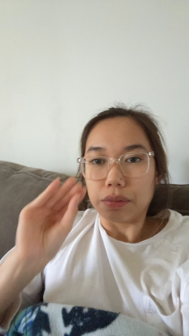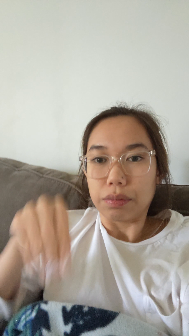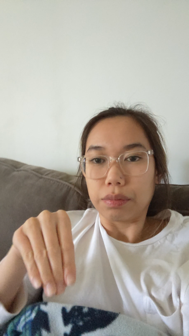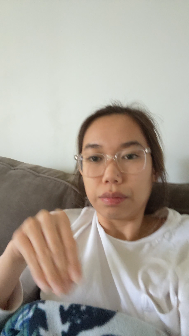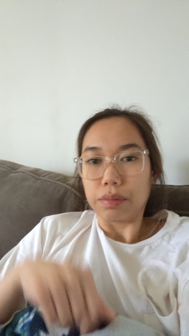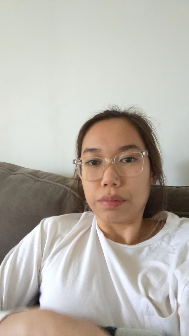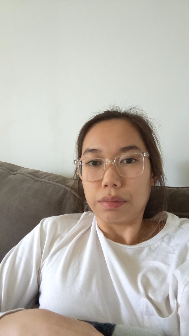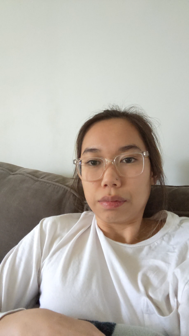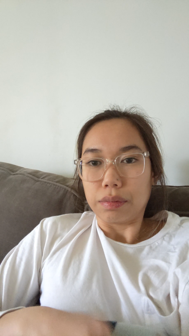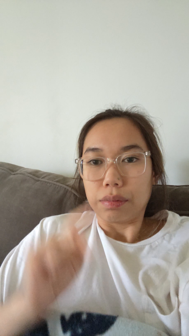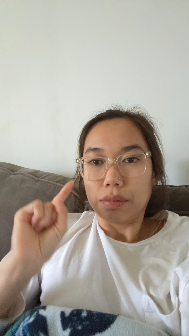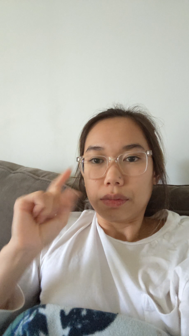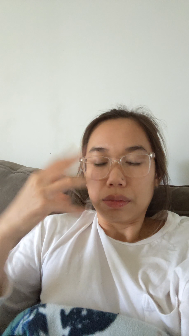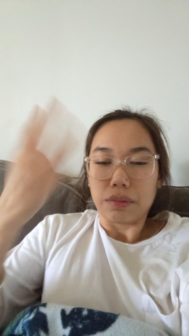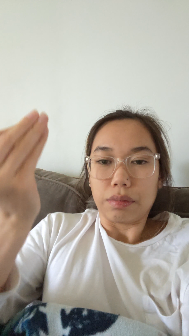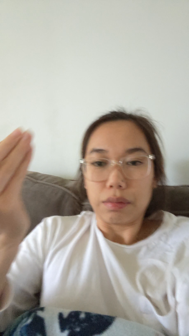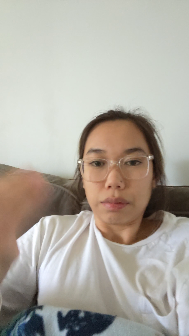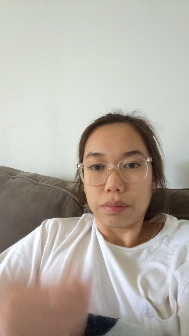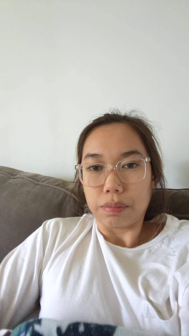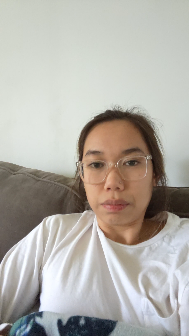going to